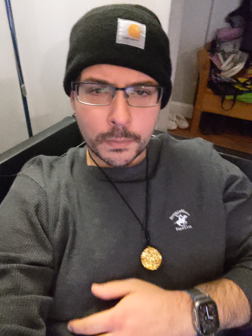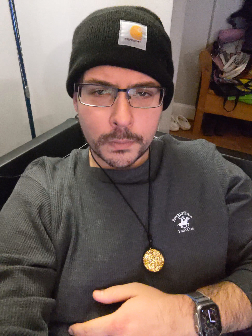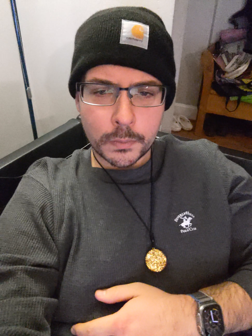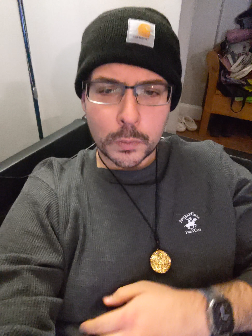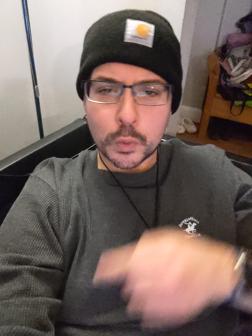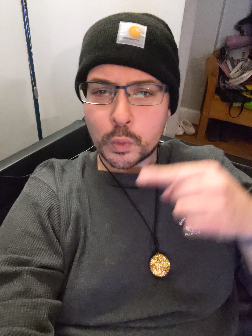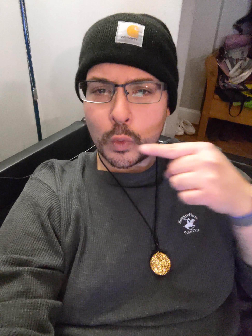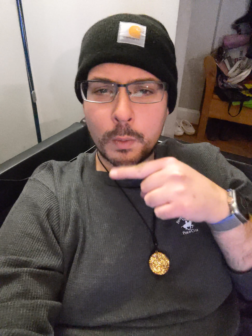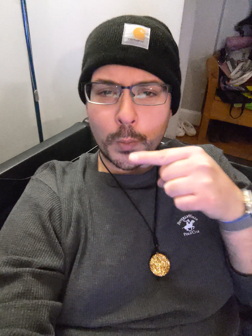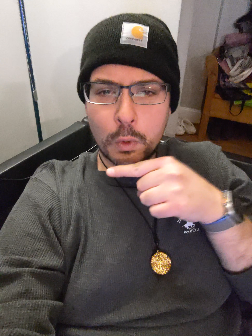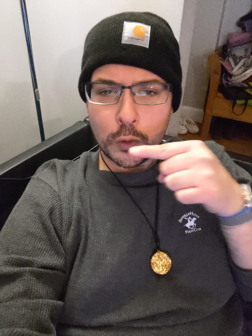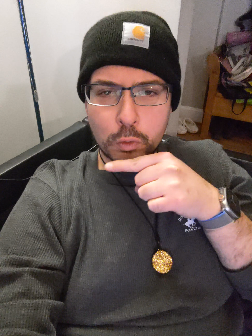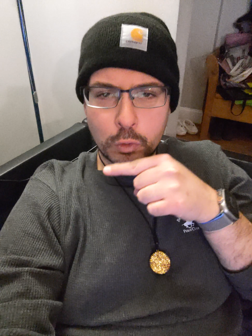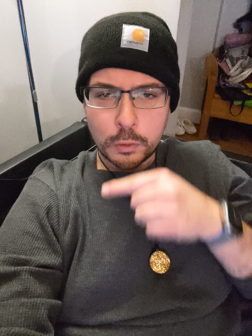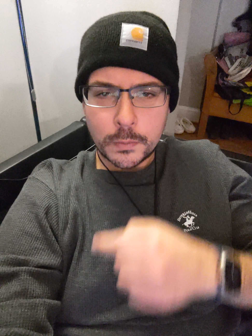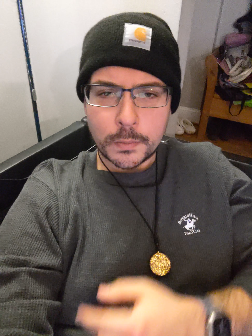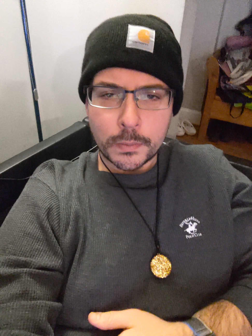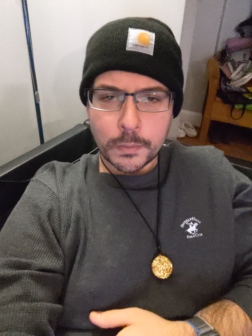toothbrush